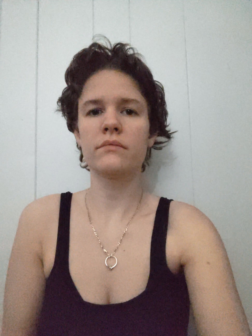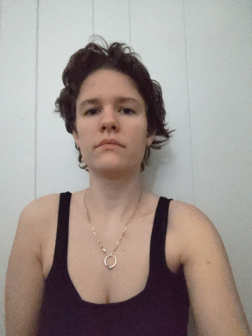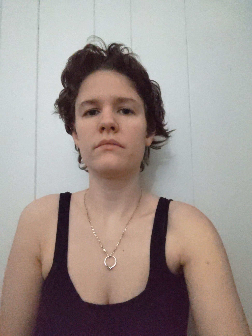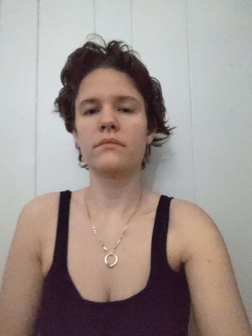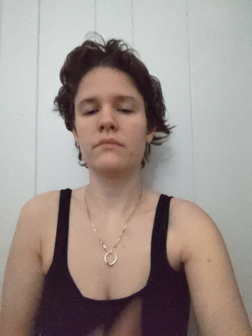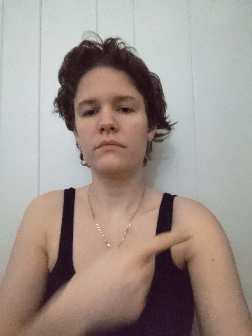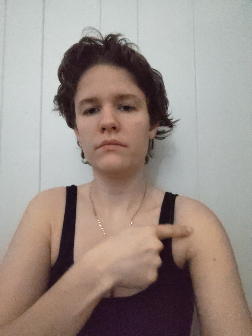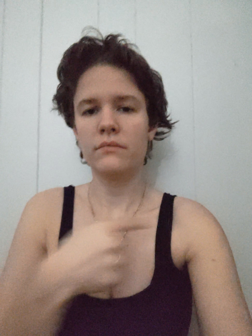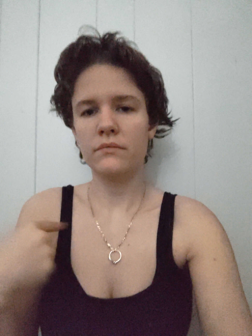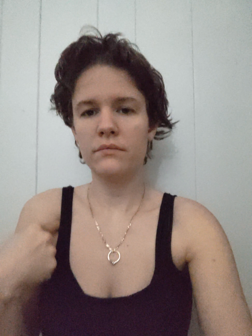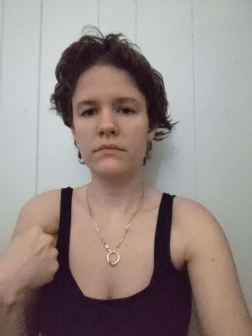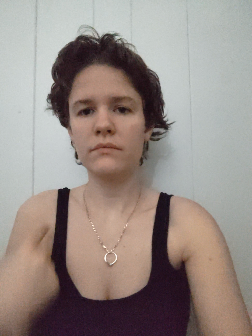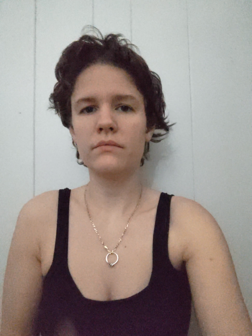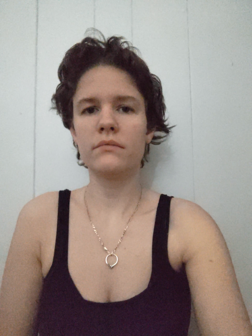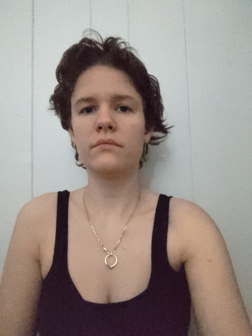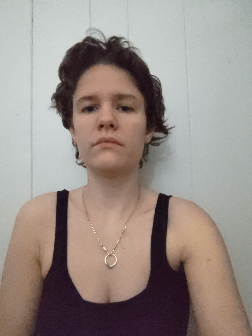we